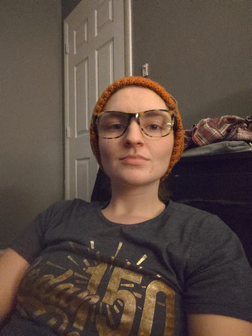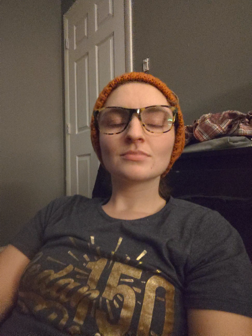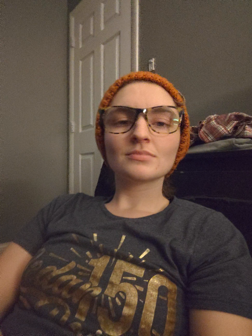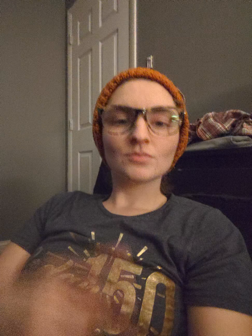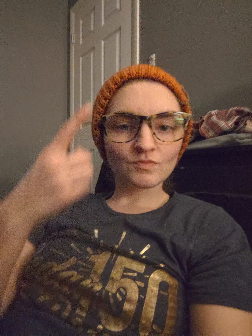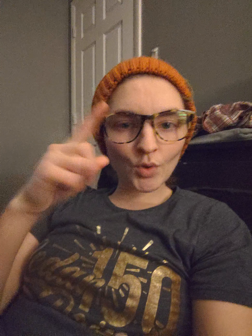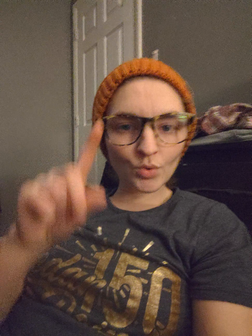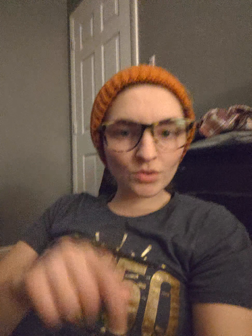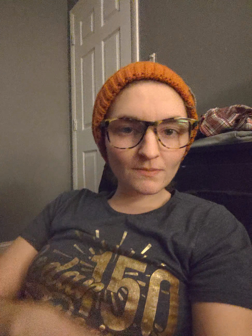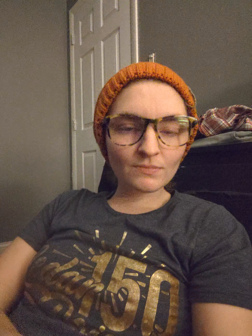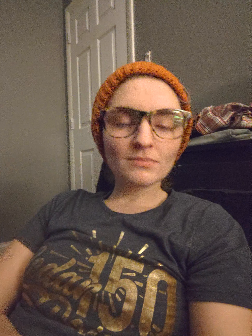for